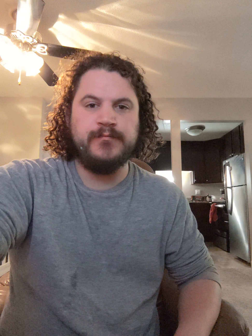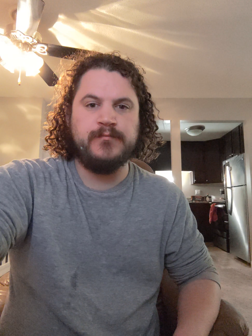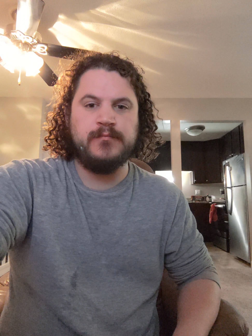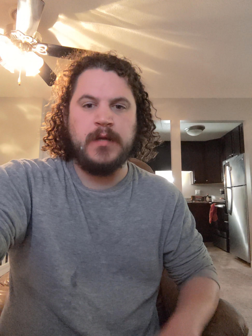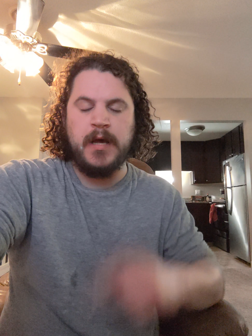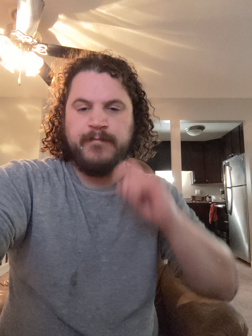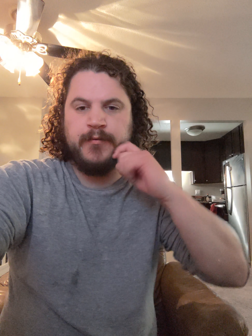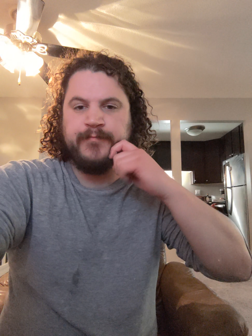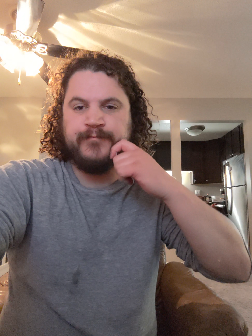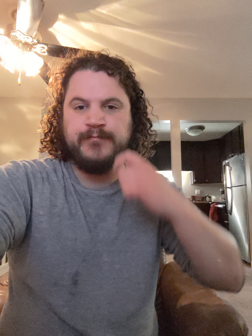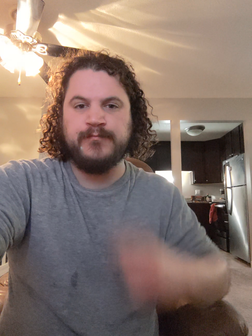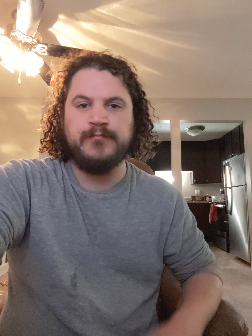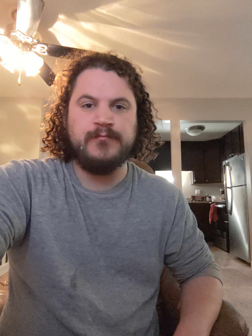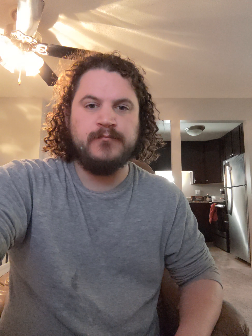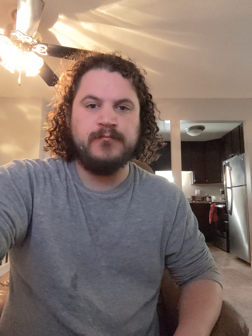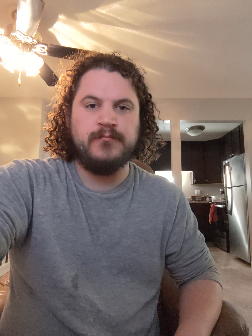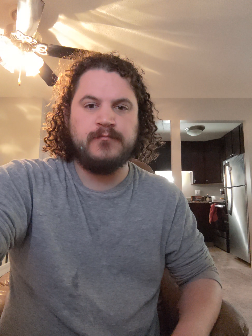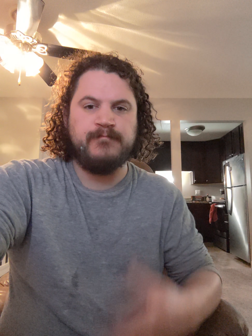apple